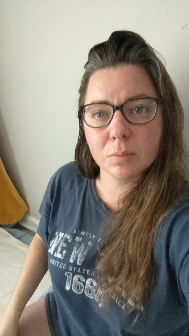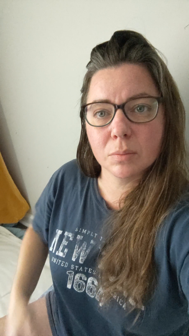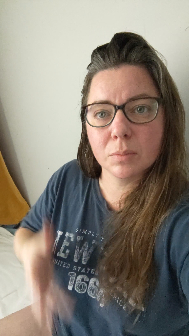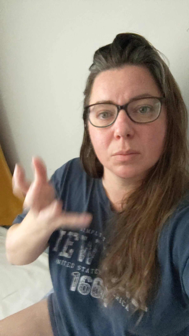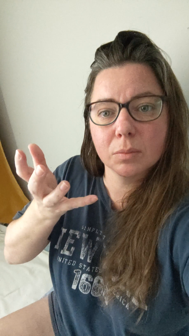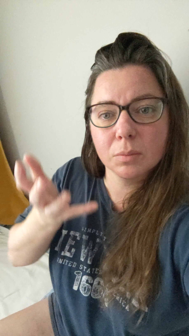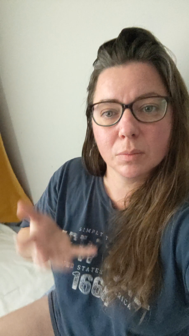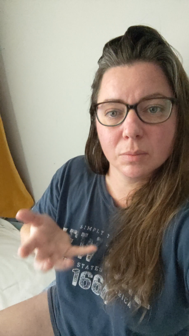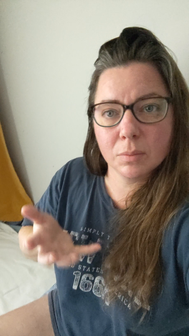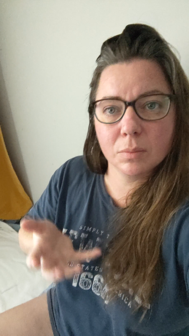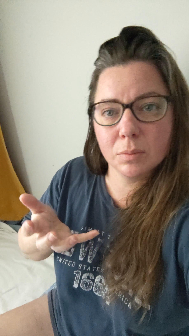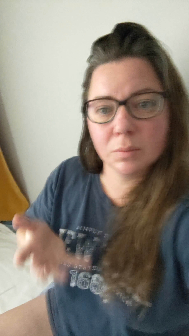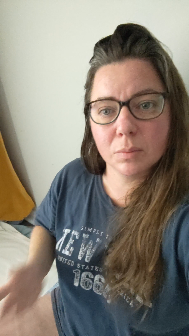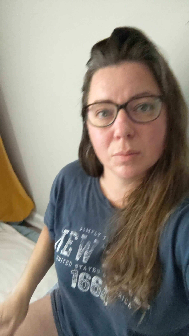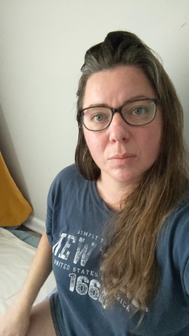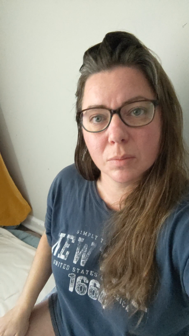heavy